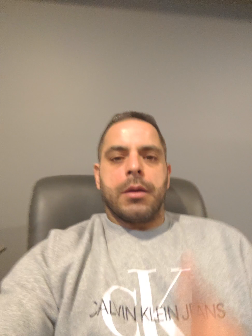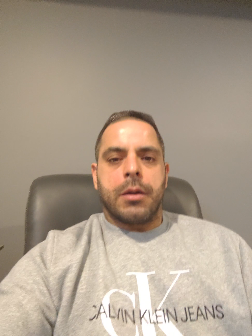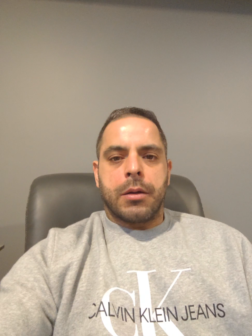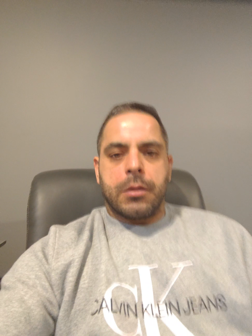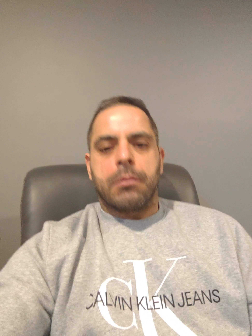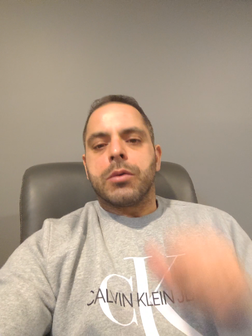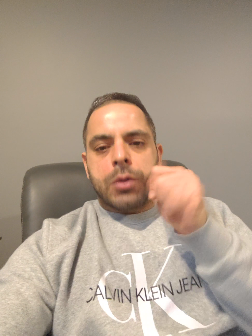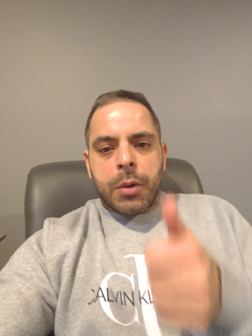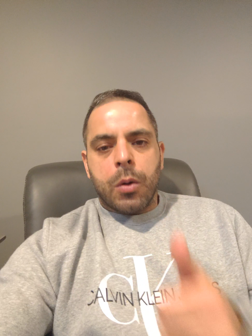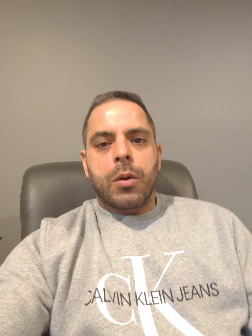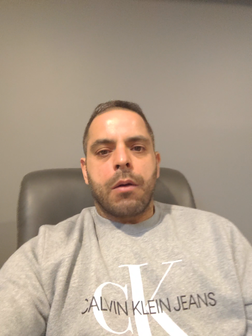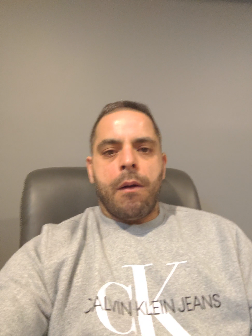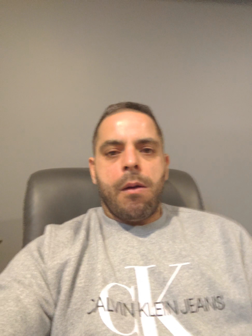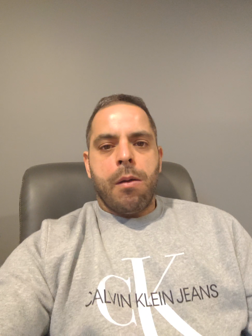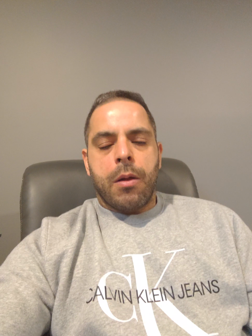tomorrow